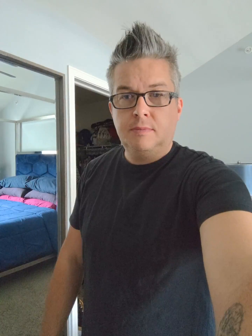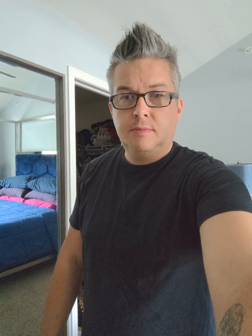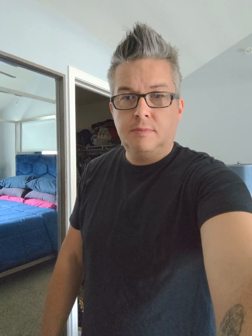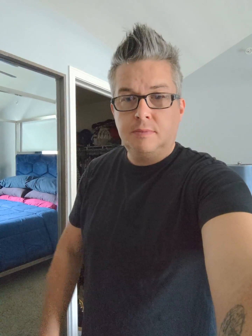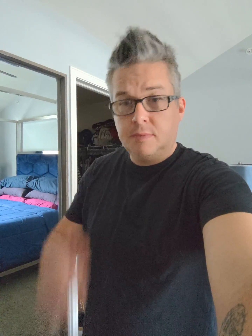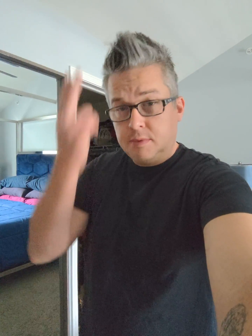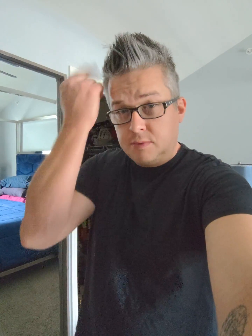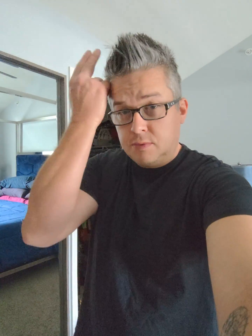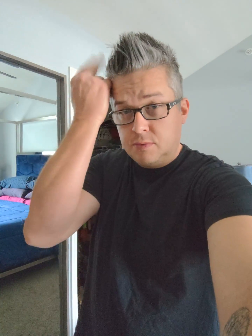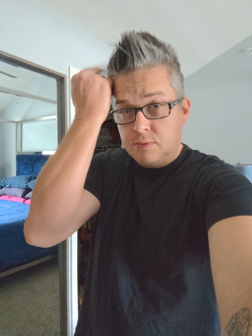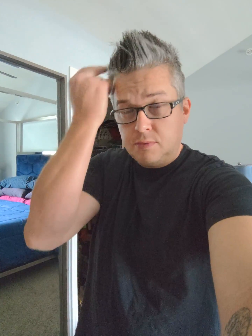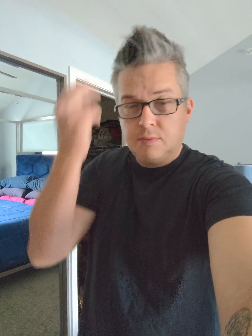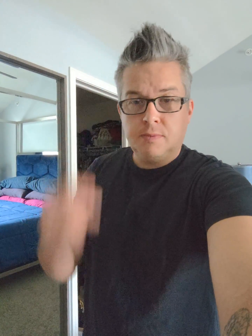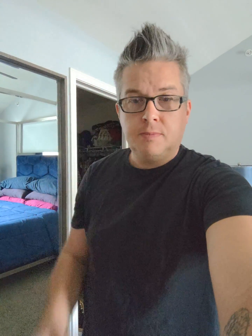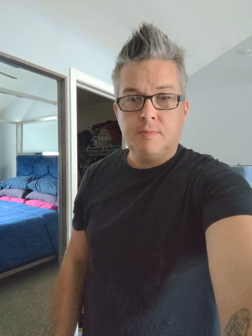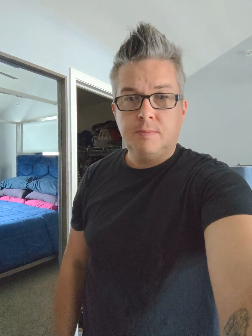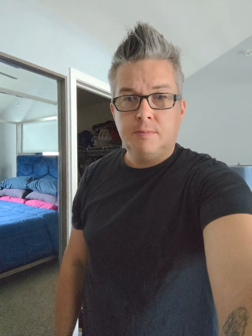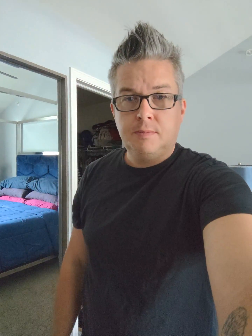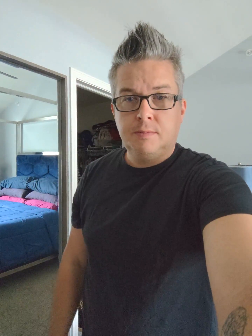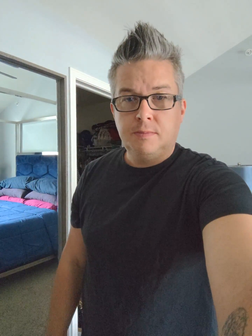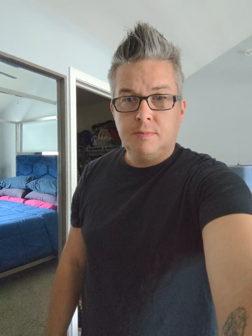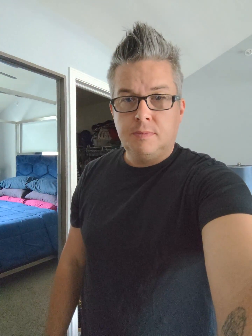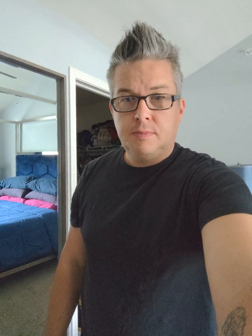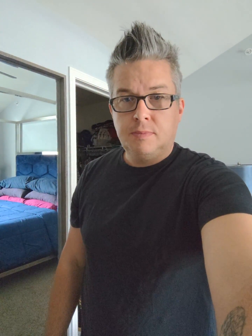rabbit